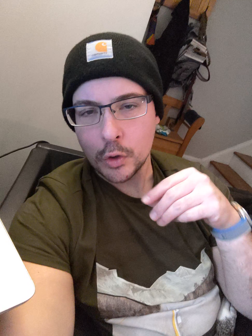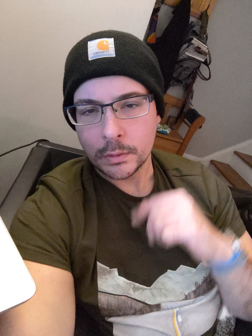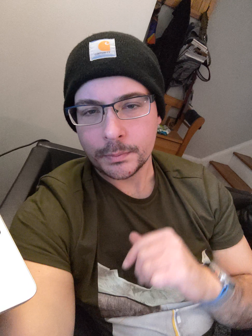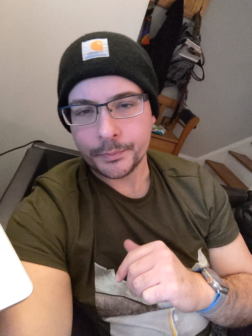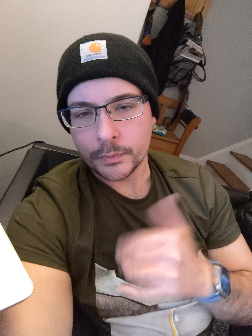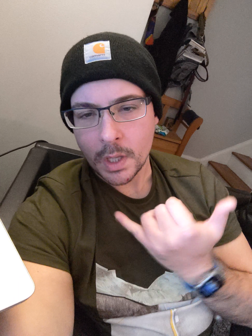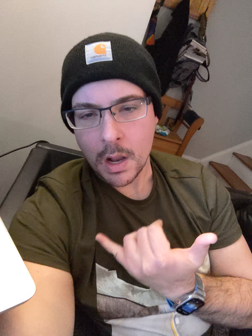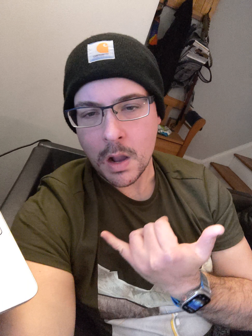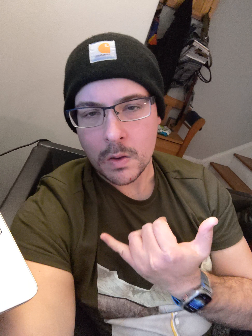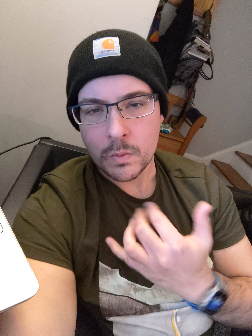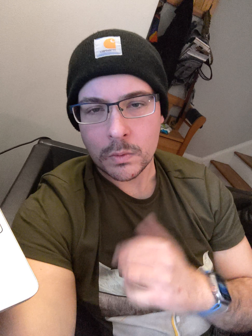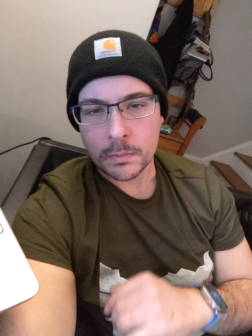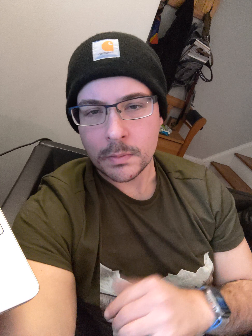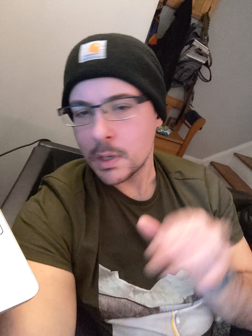now